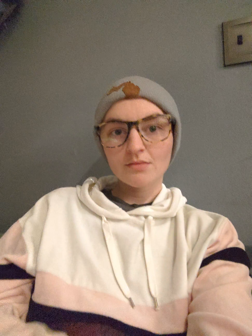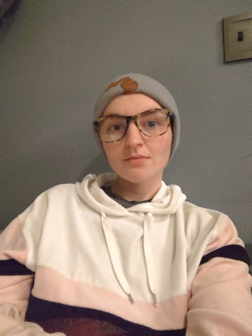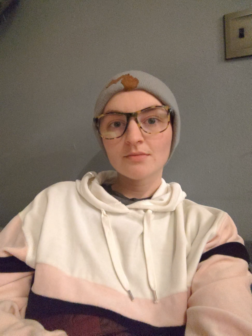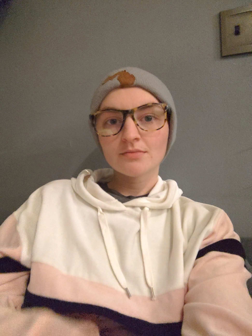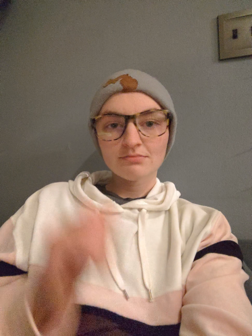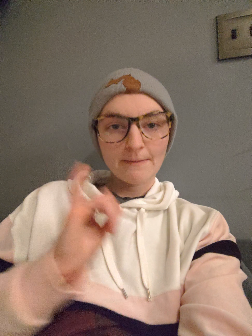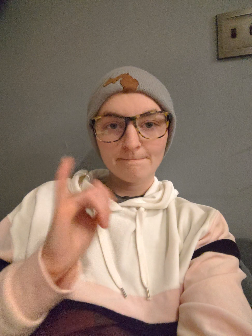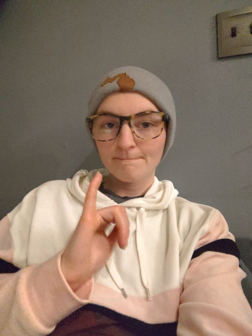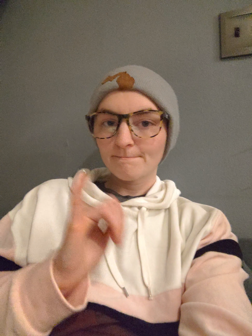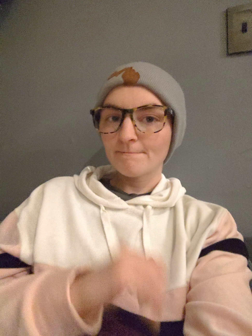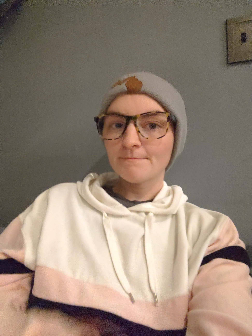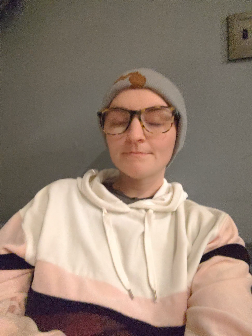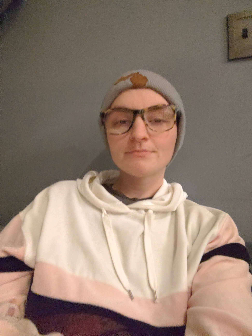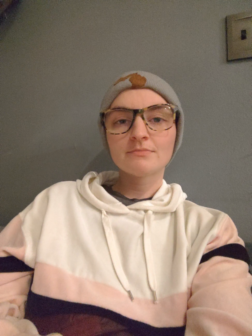same